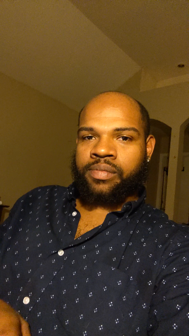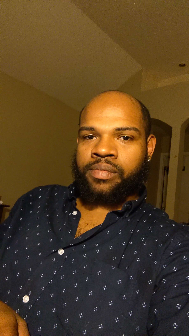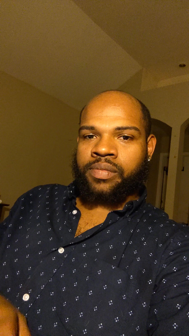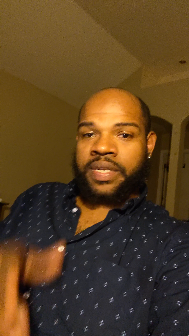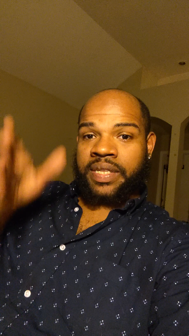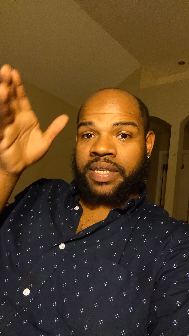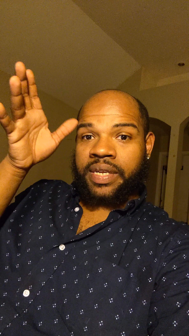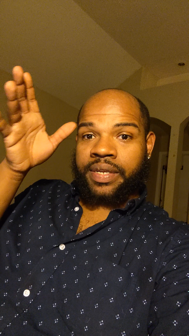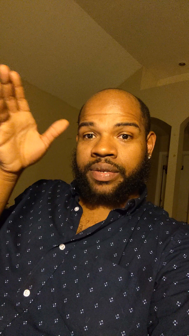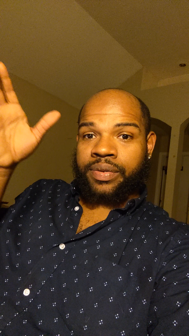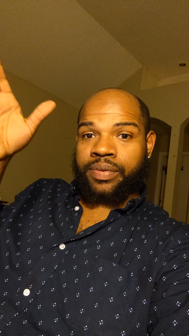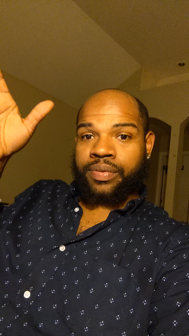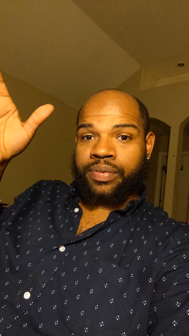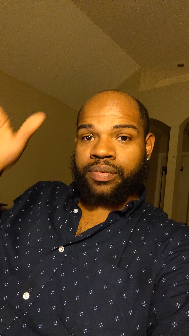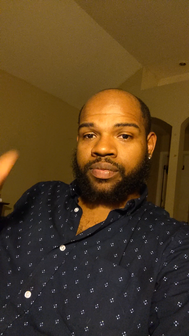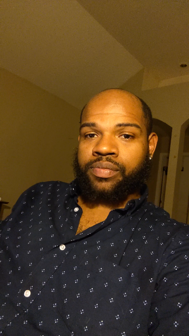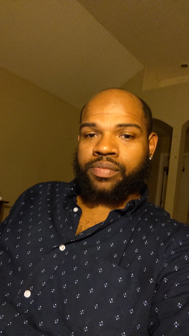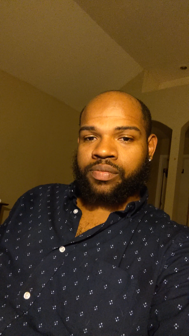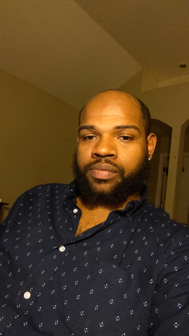deer